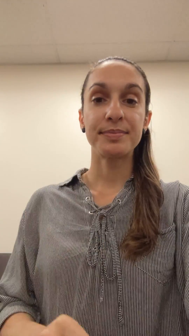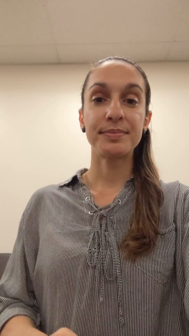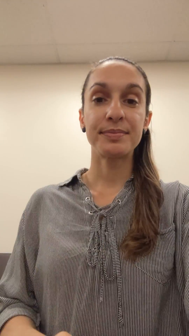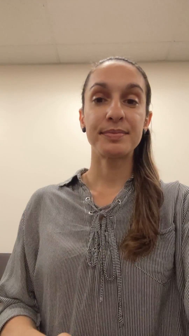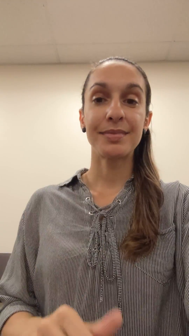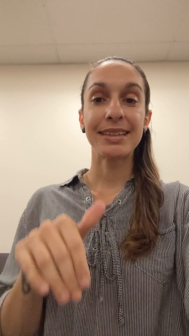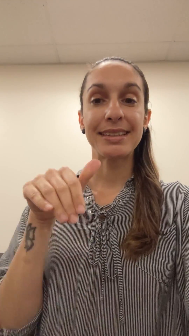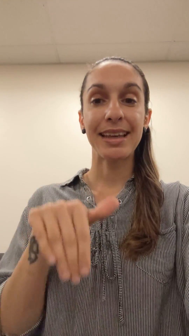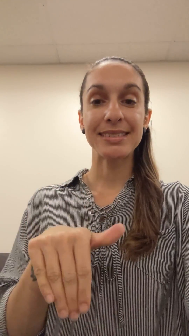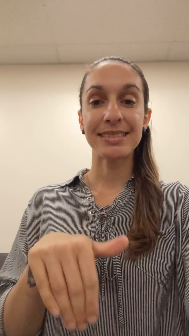night night